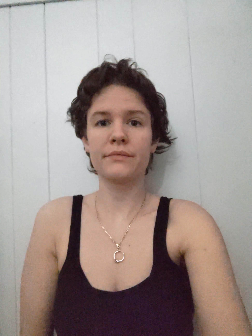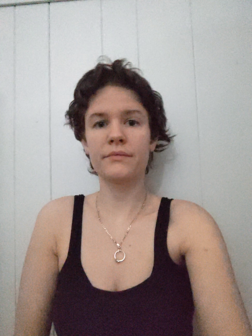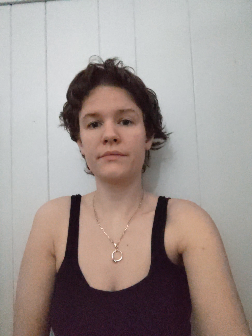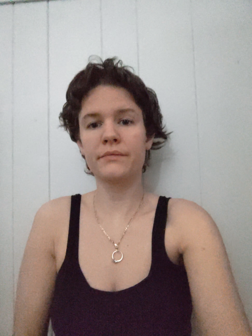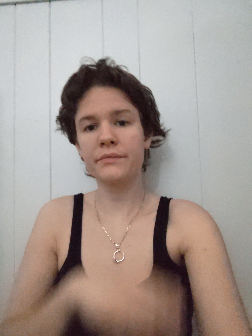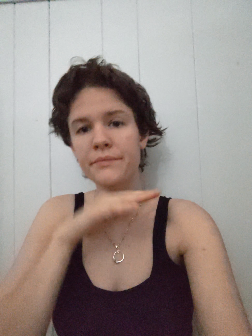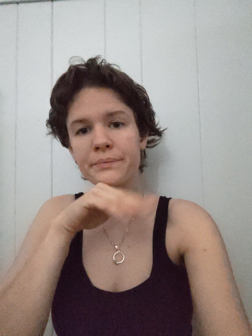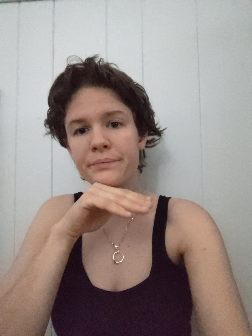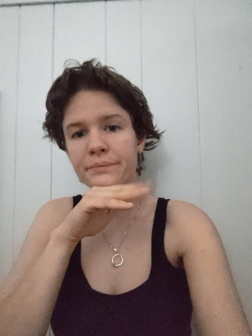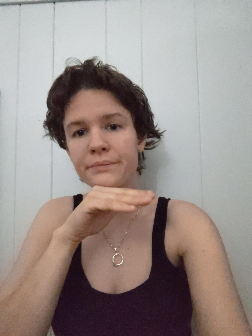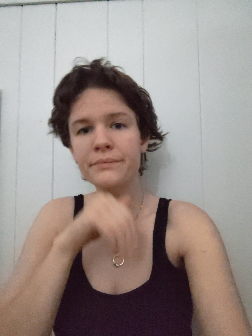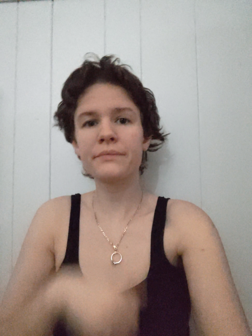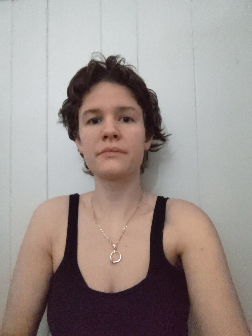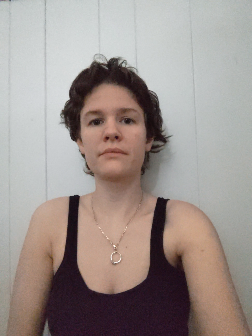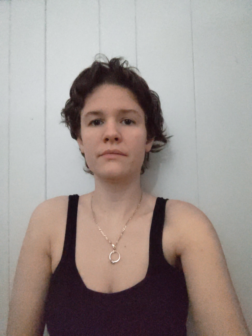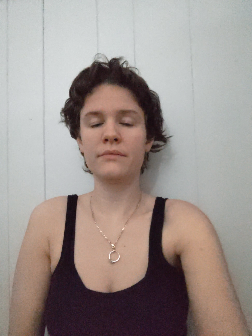pig